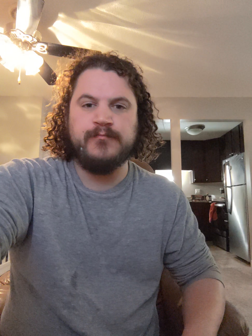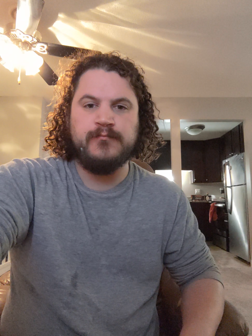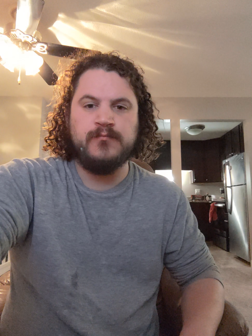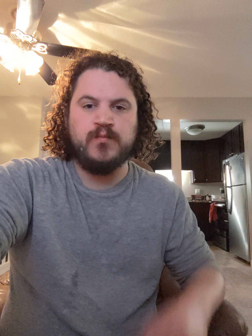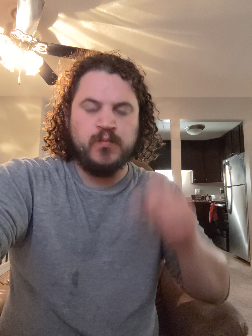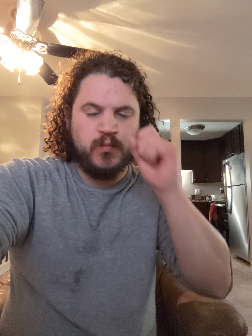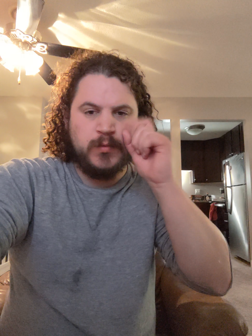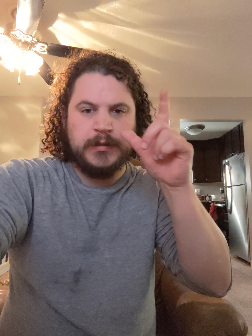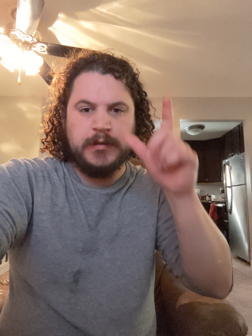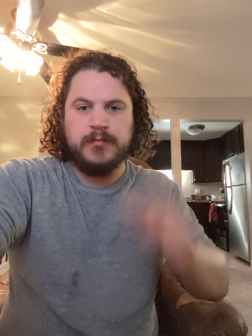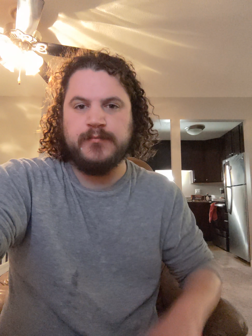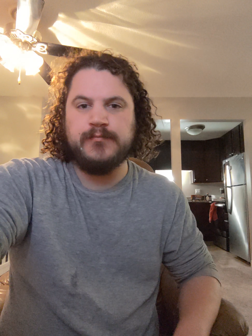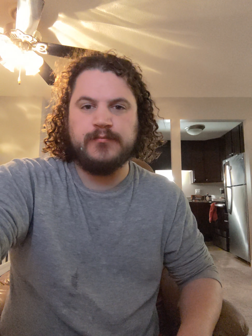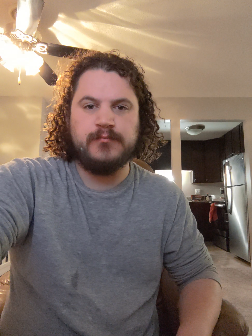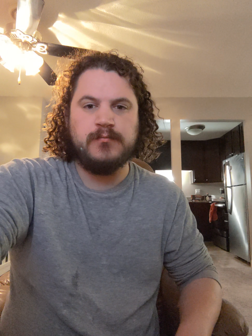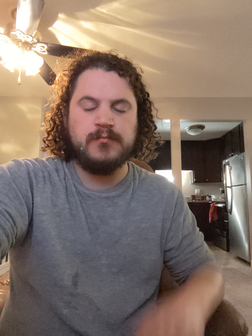wake